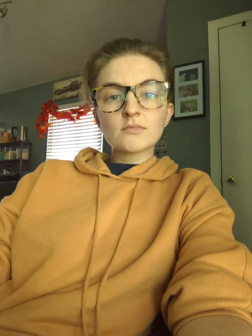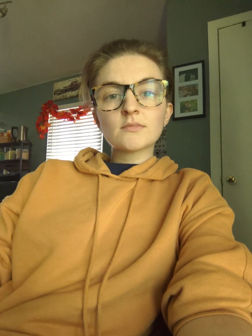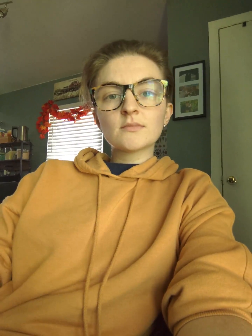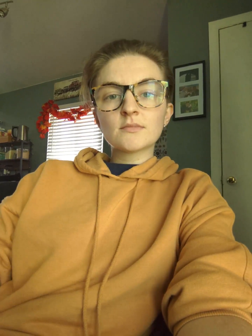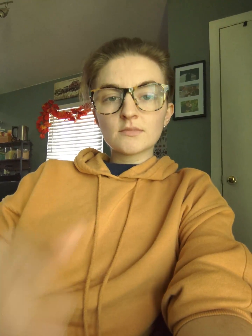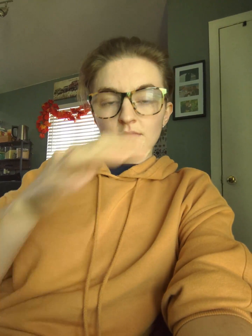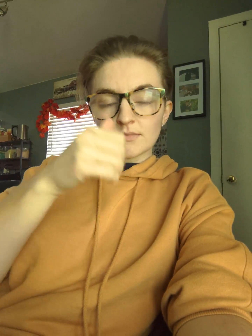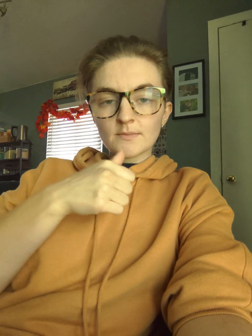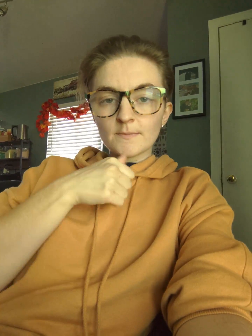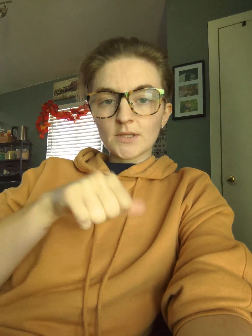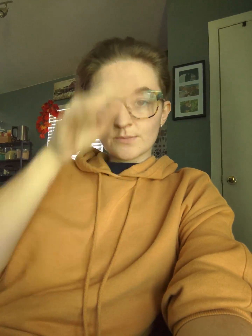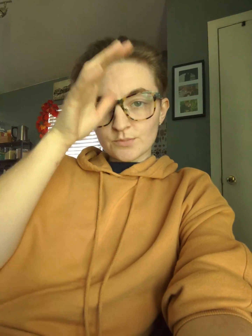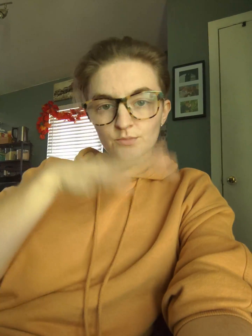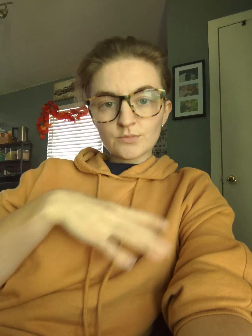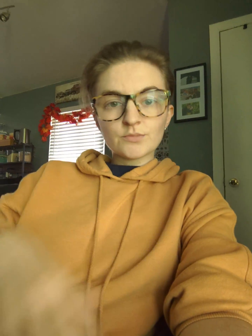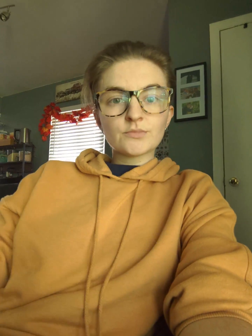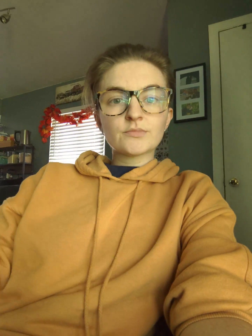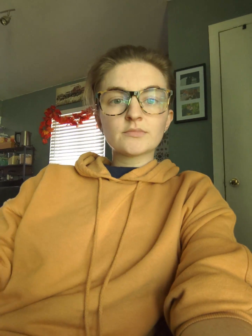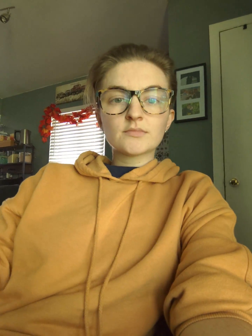mailman